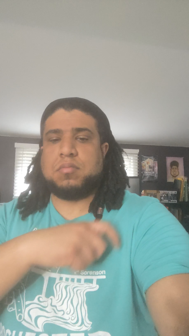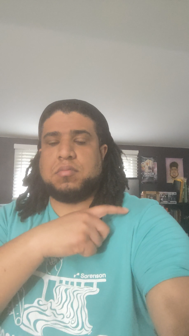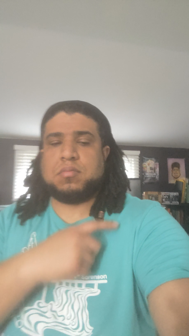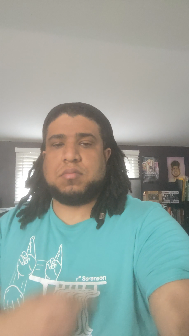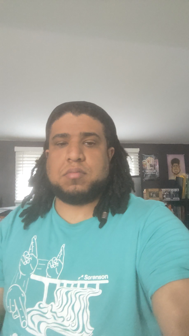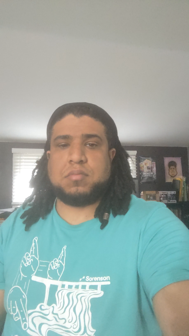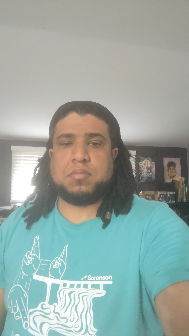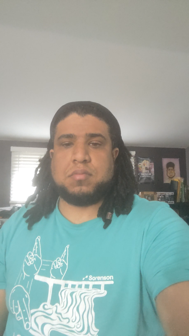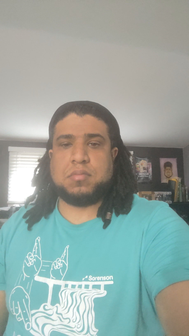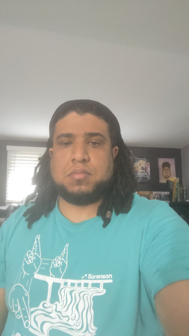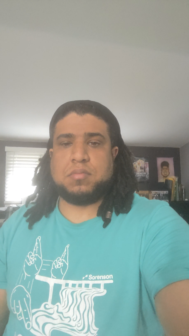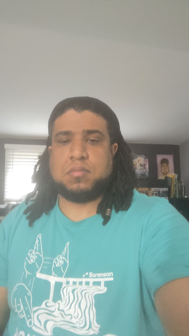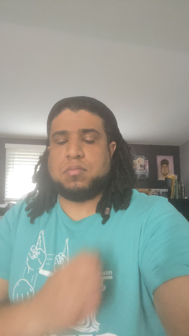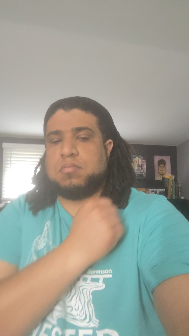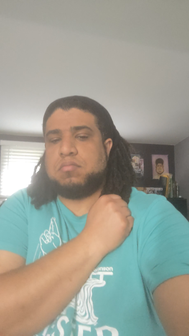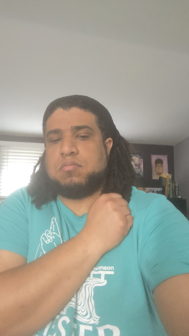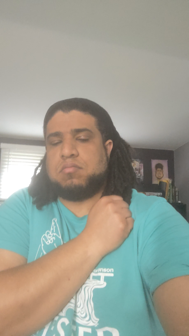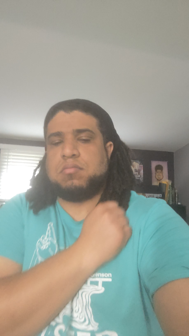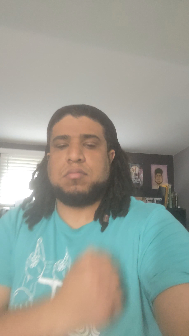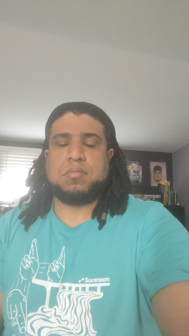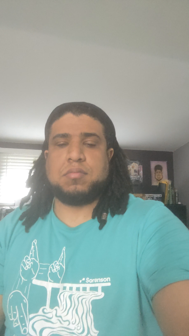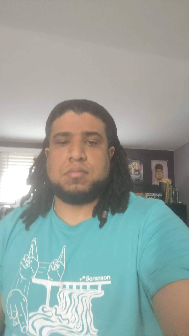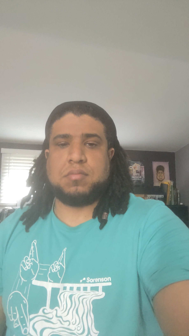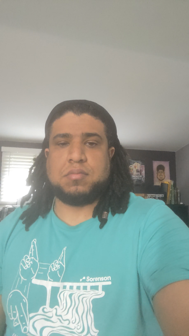hug